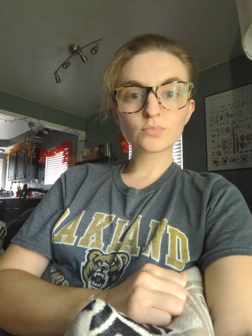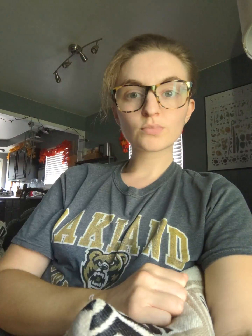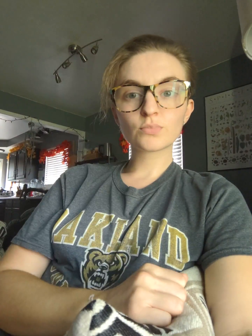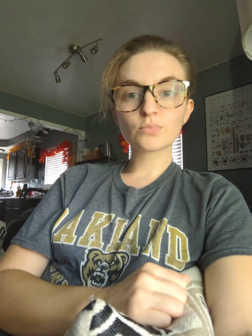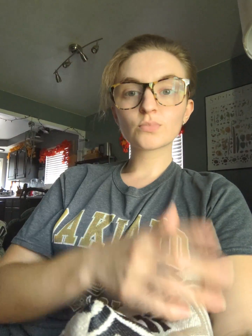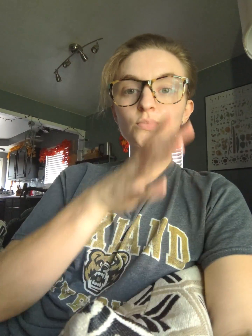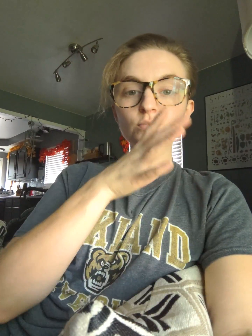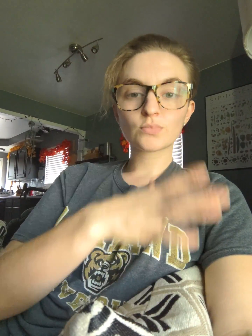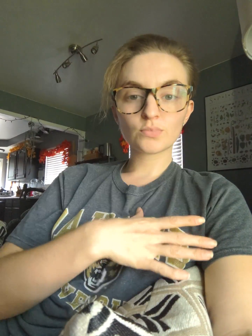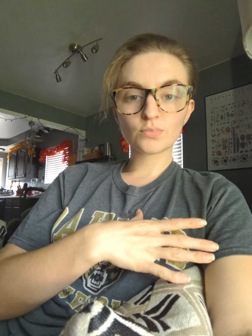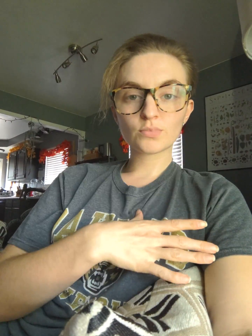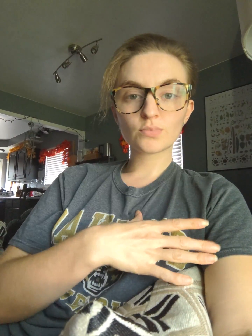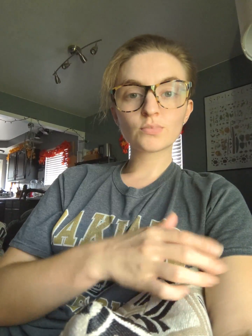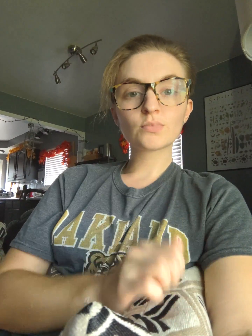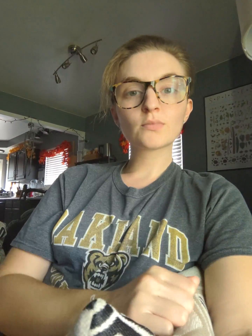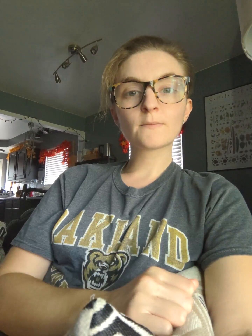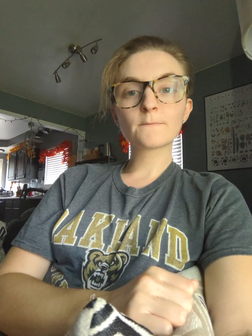lady